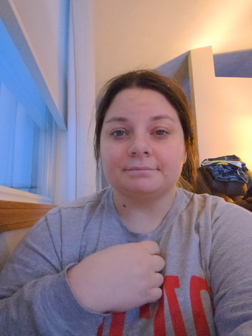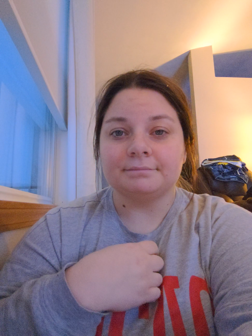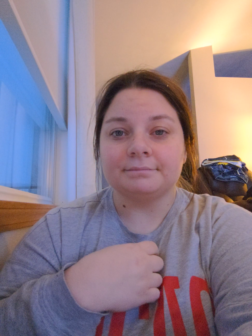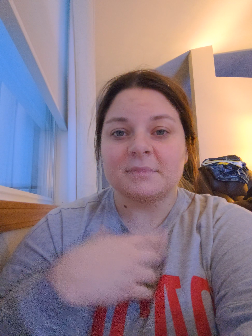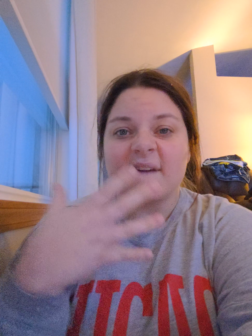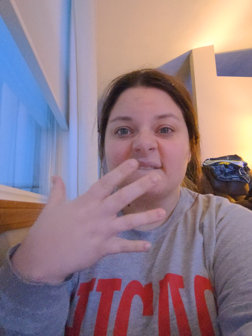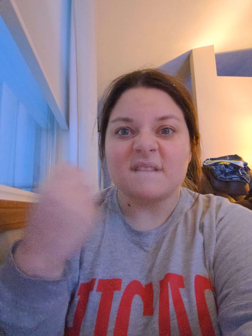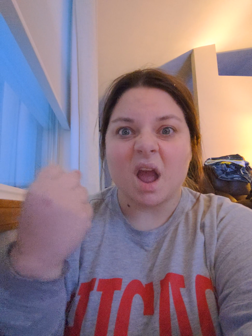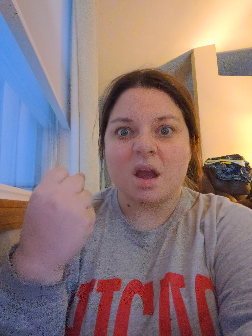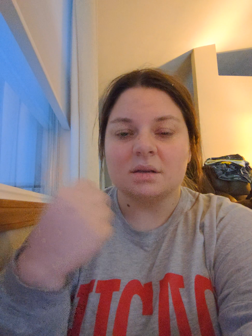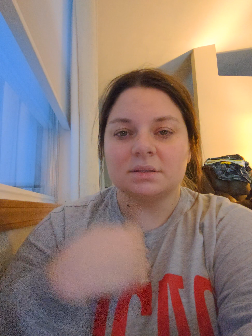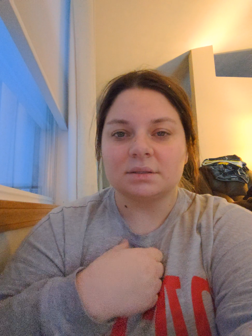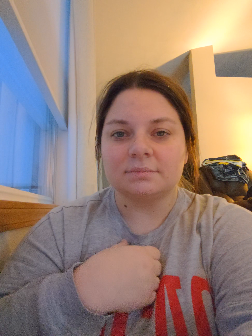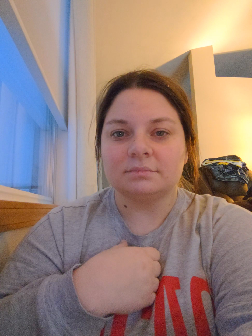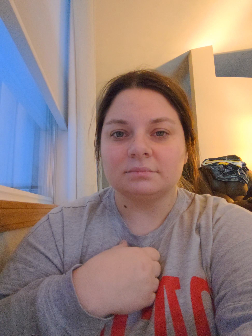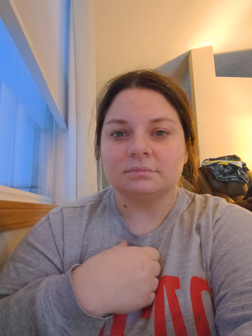fast